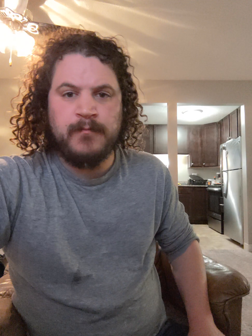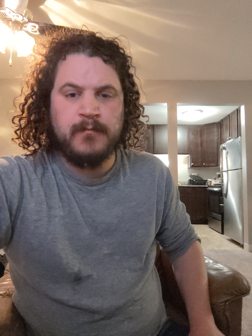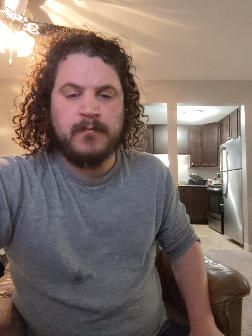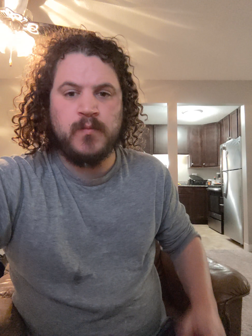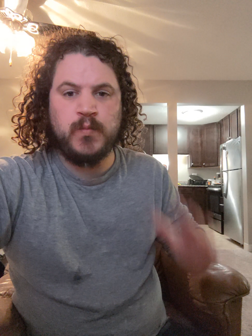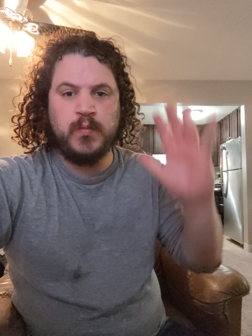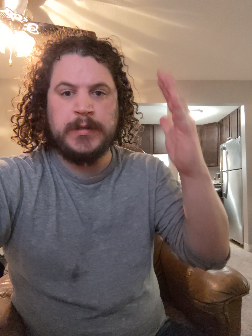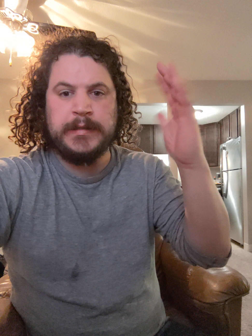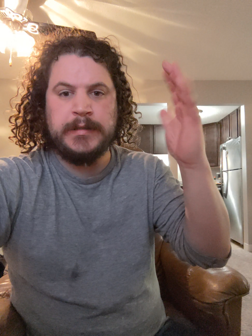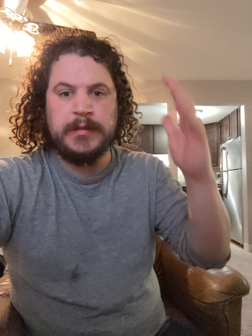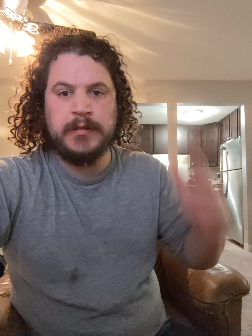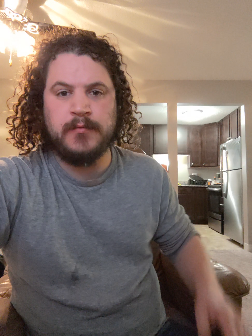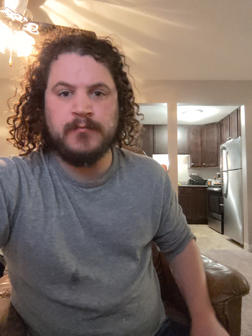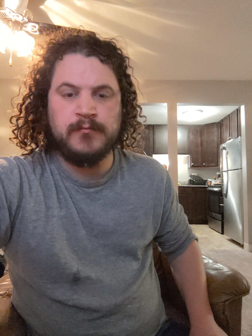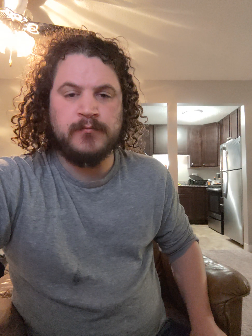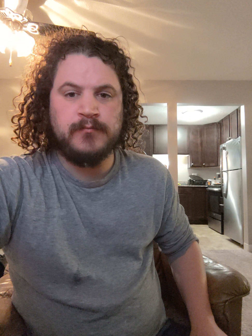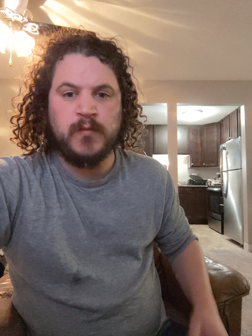tree